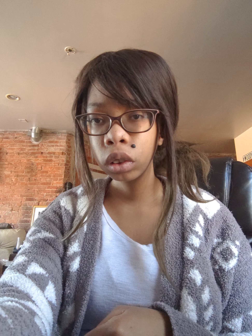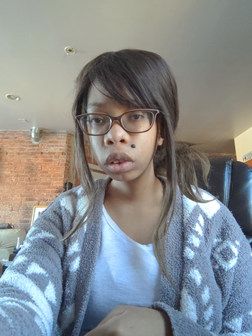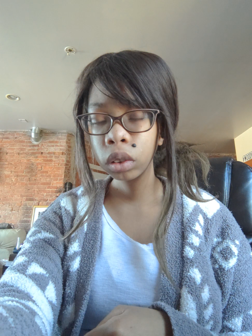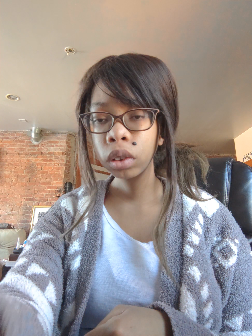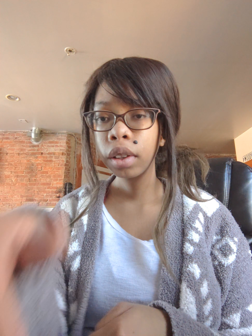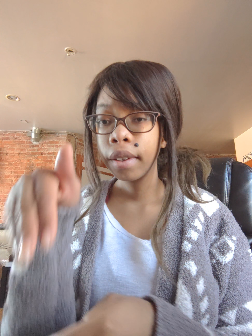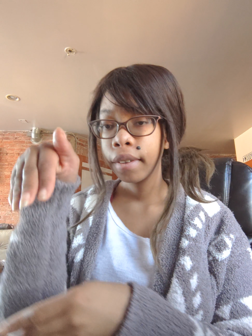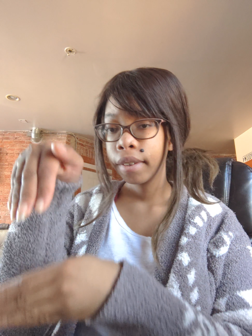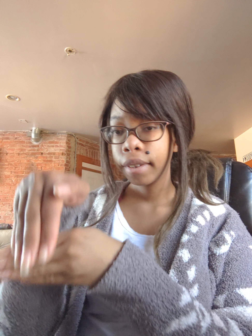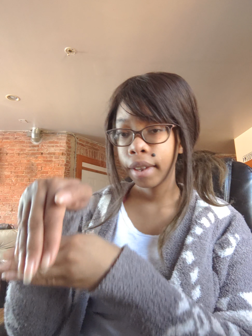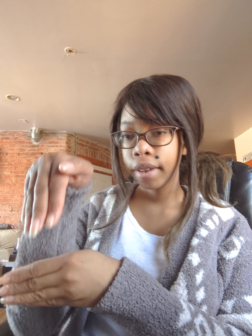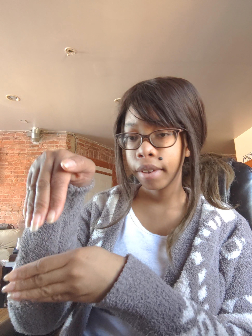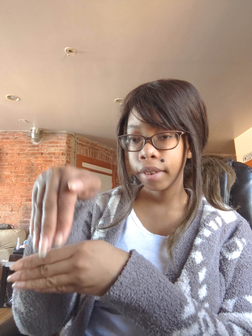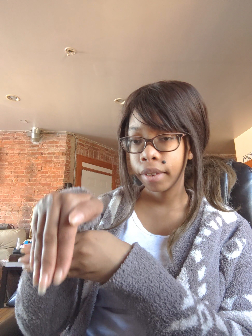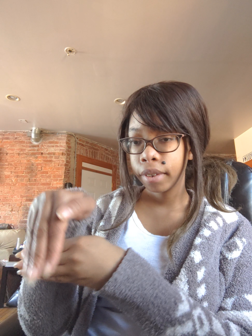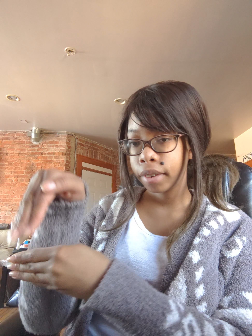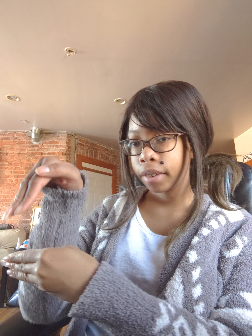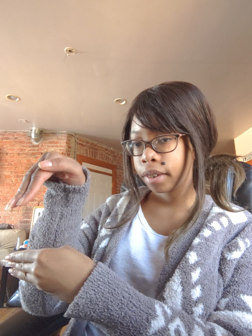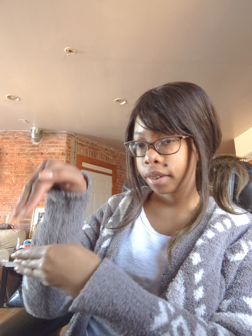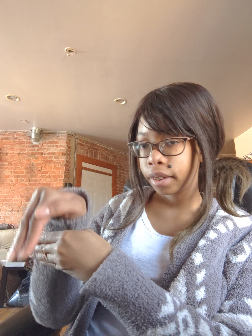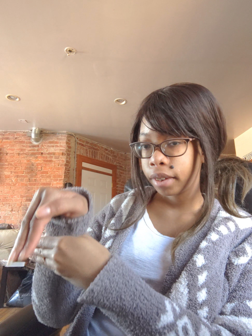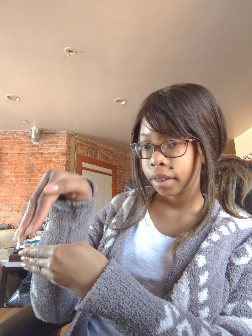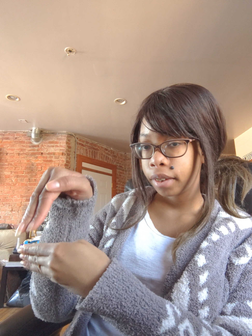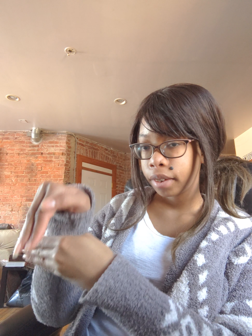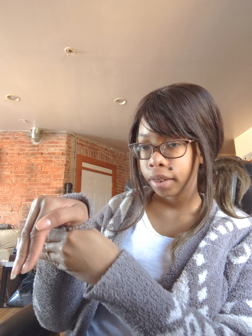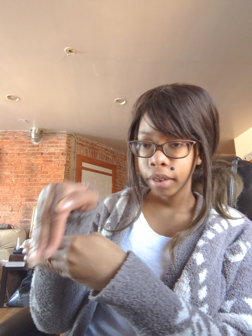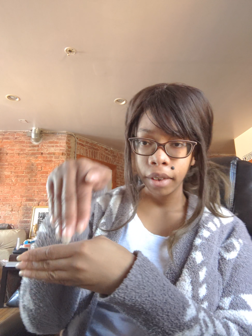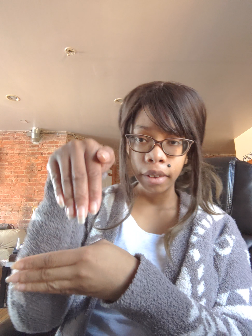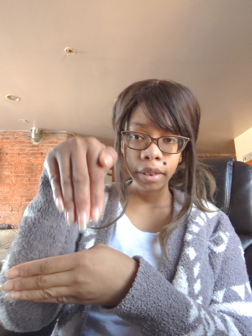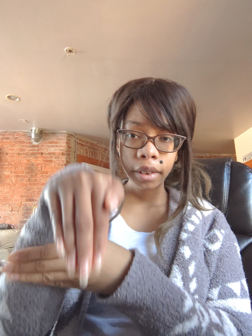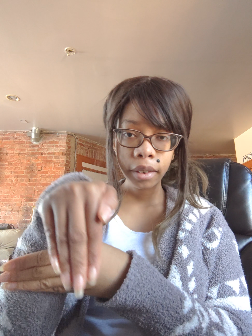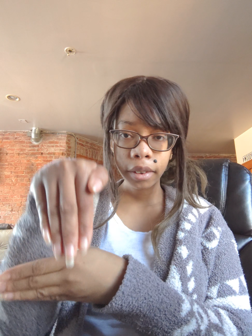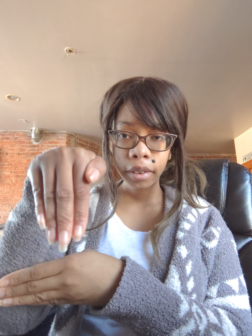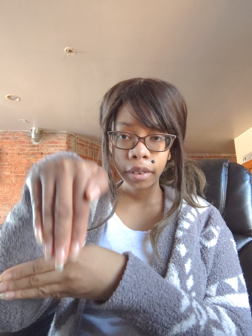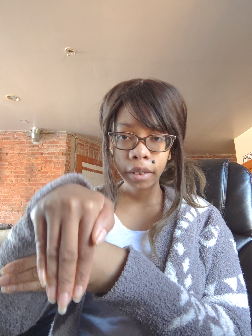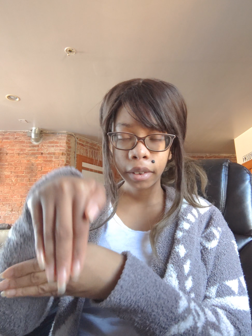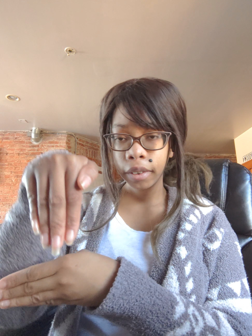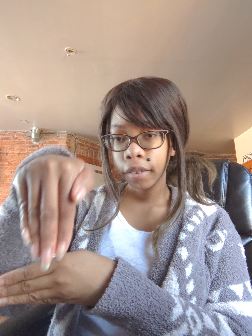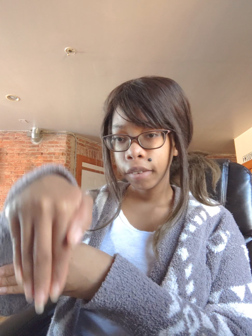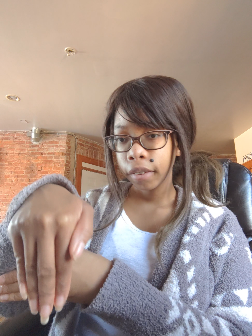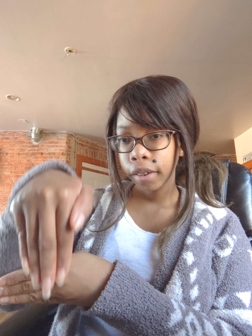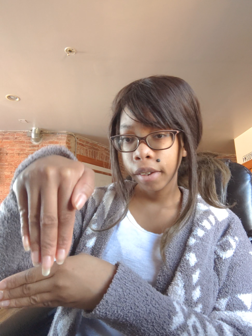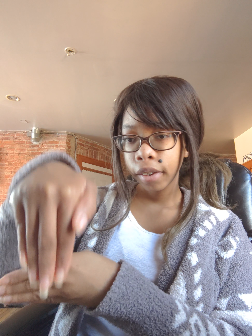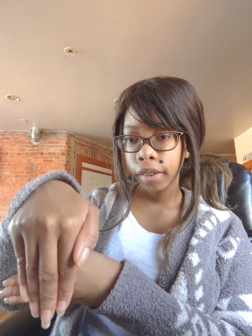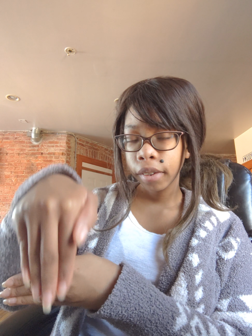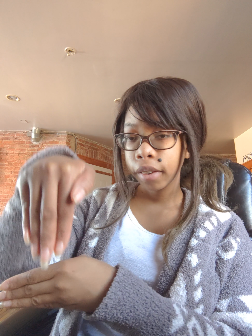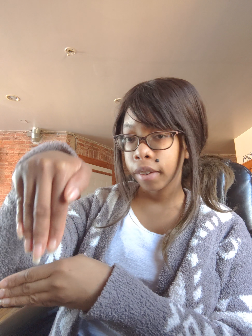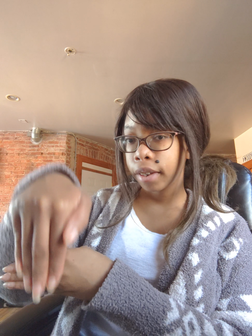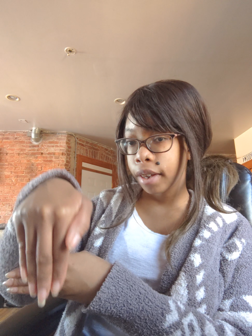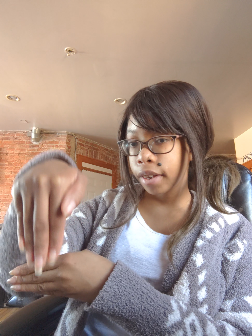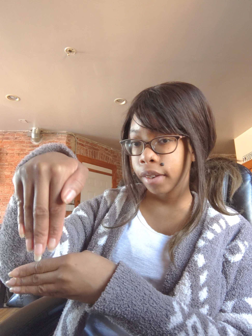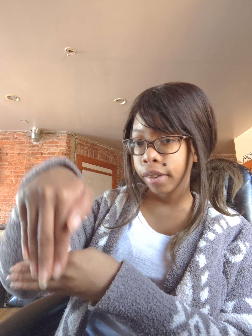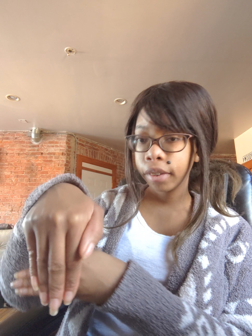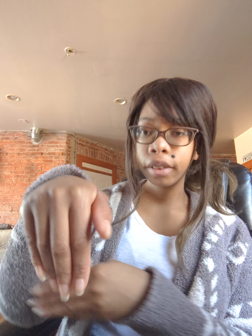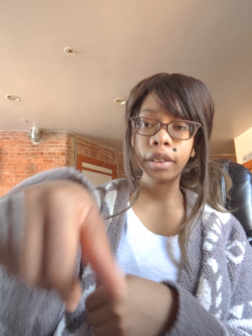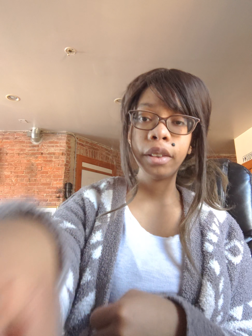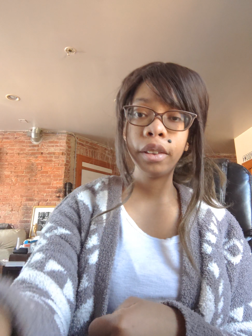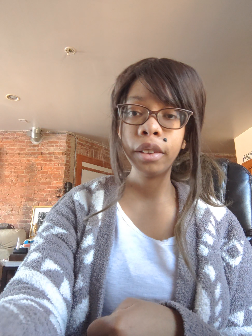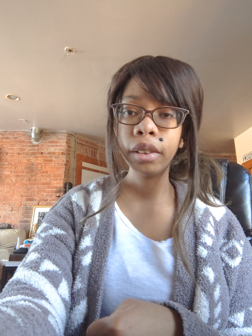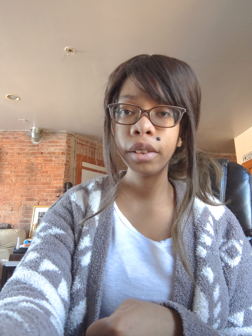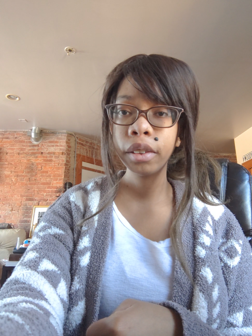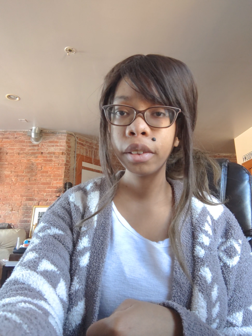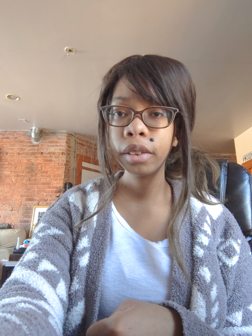night